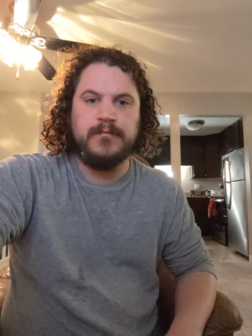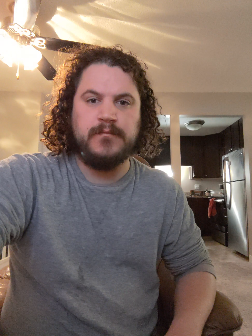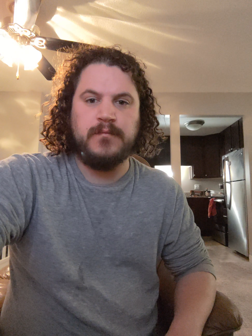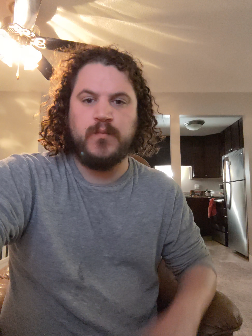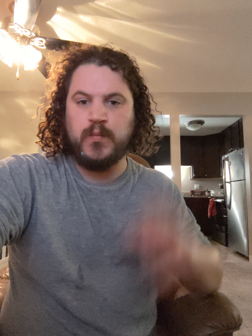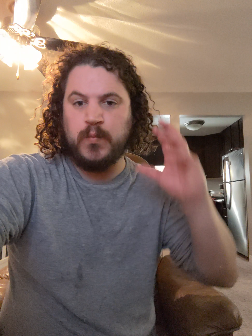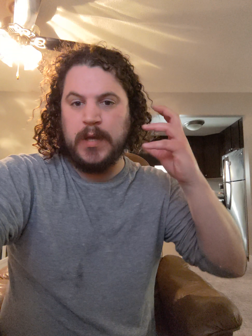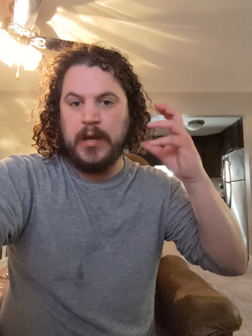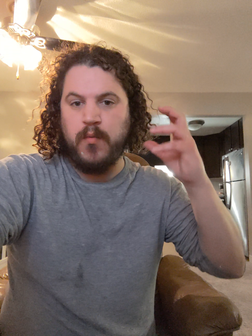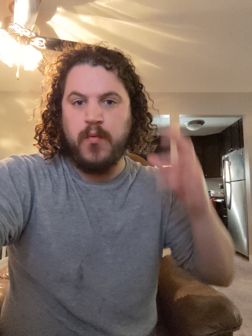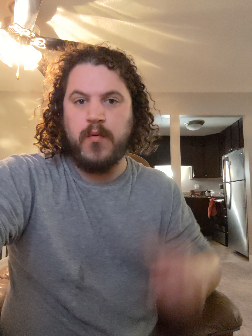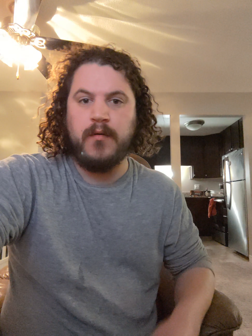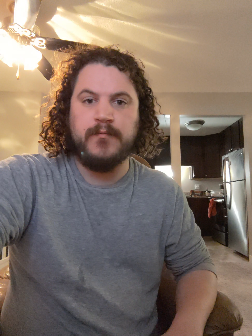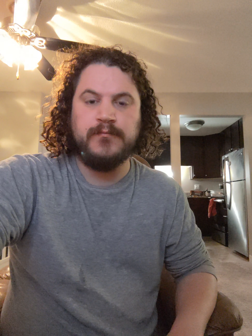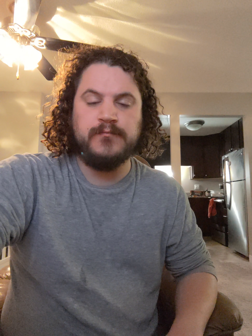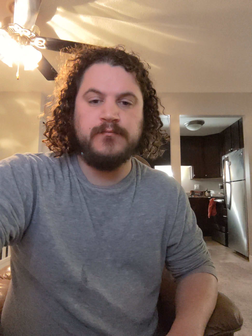radio